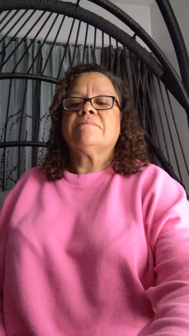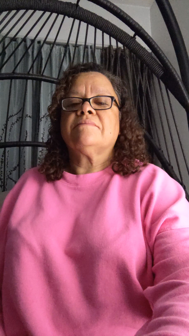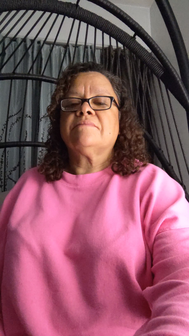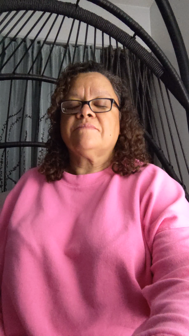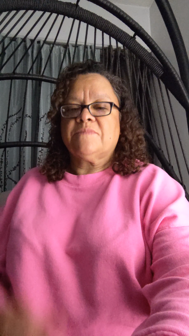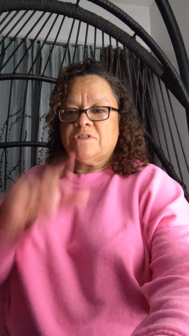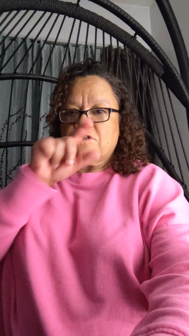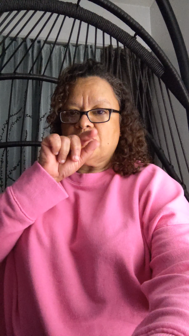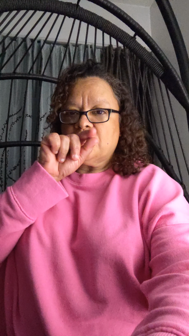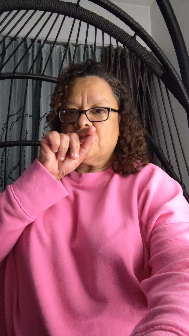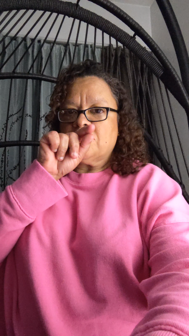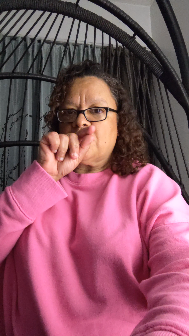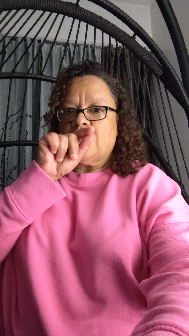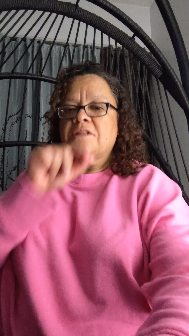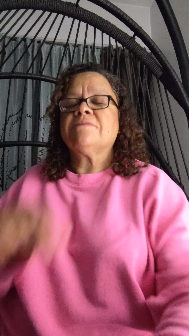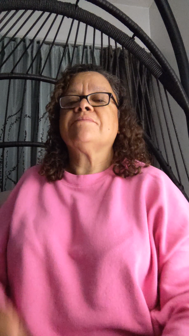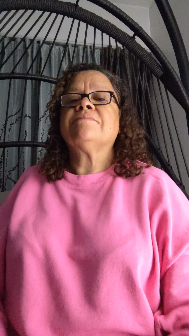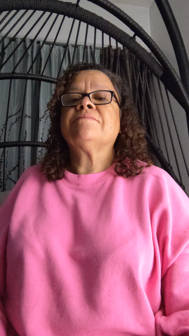chicken